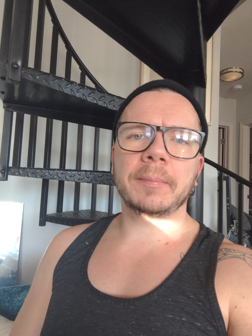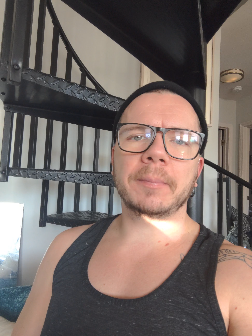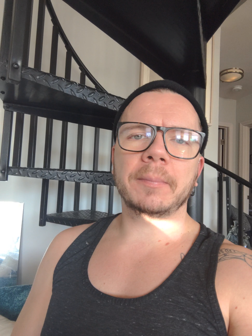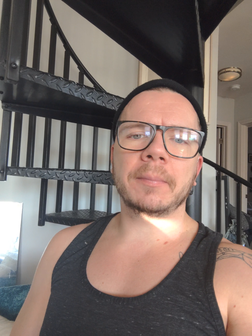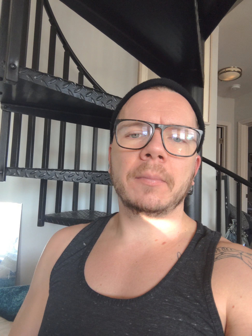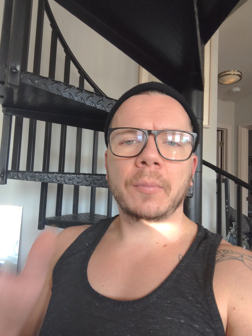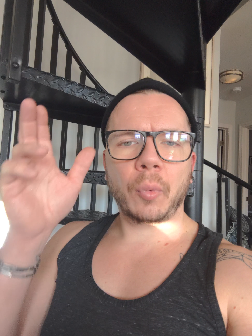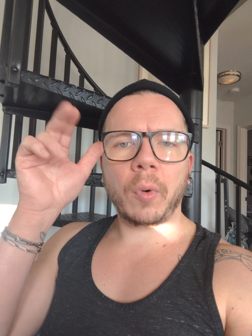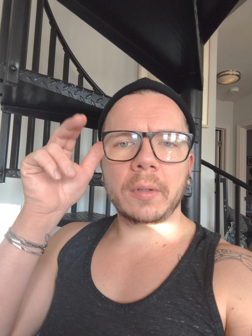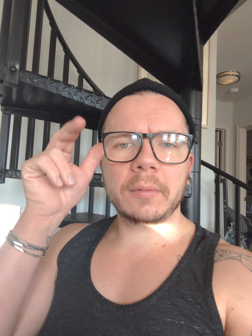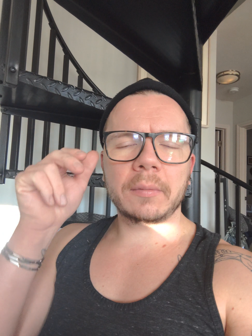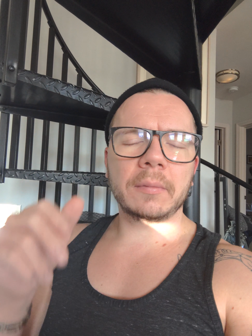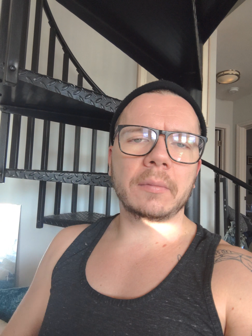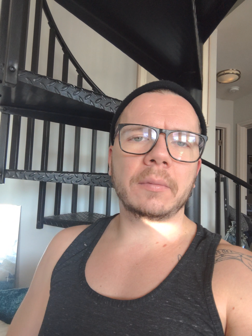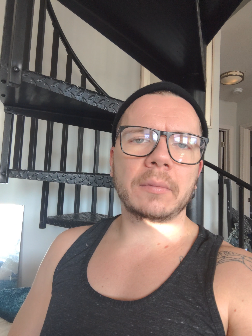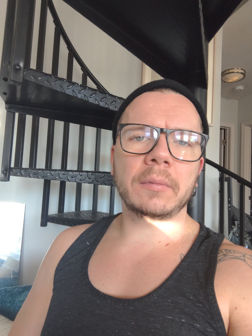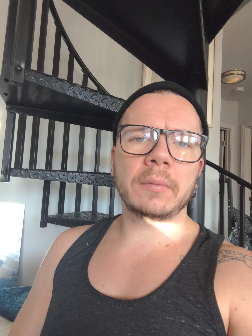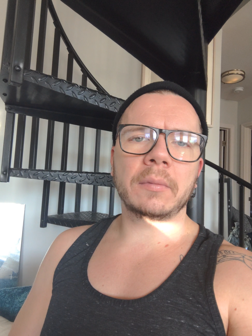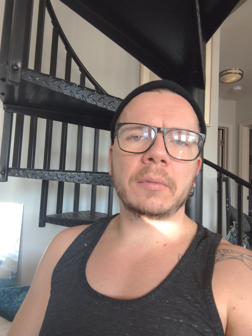horse